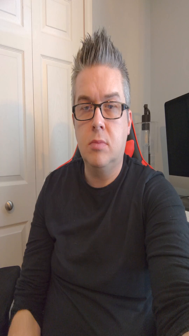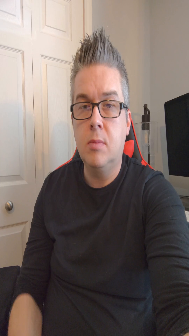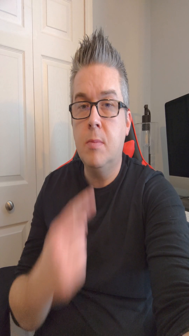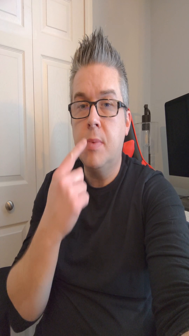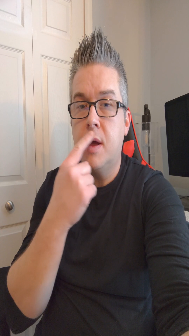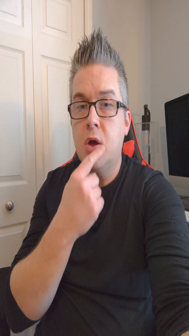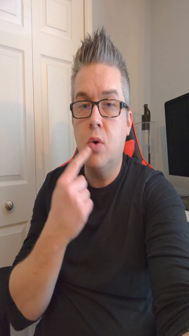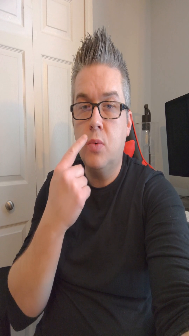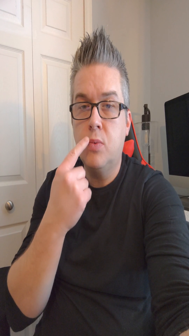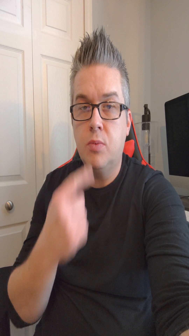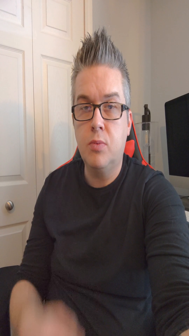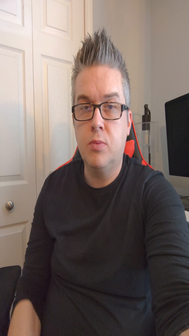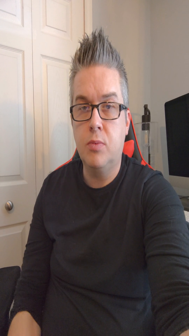mouth